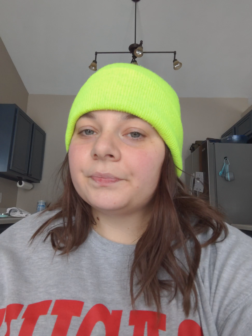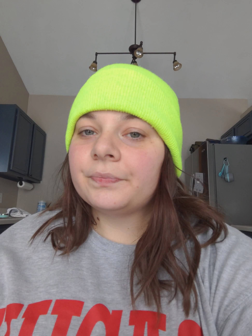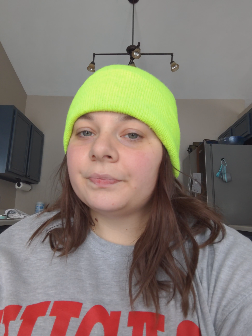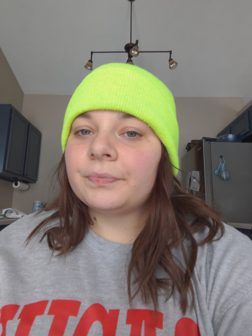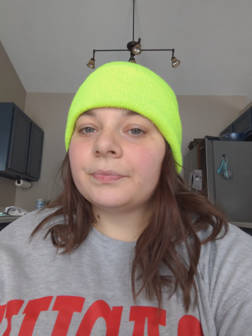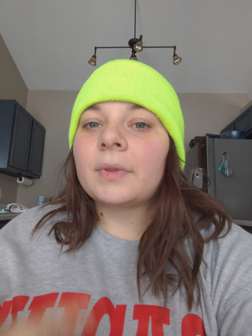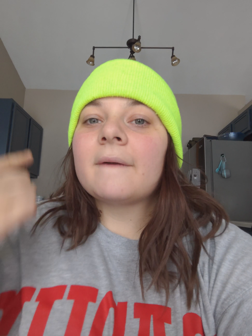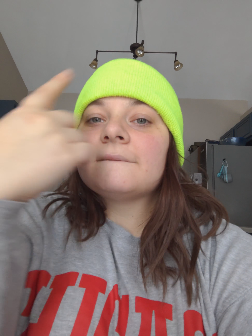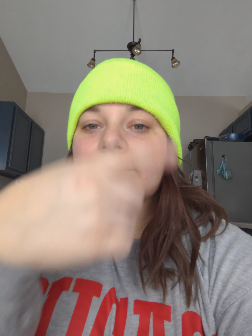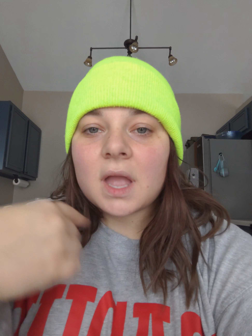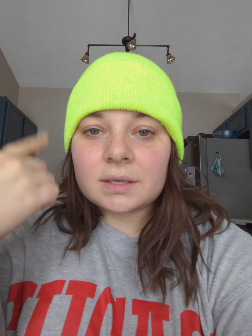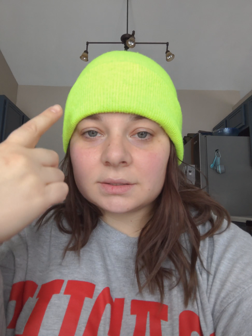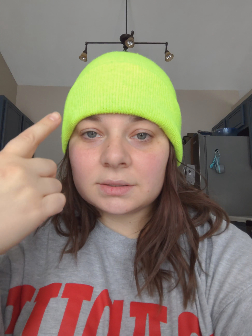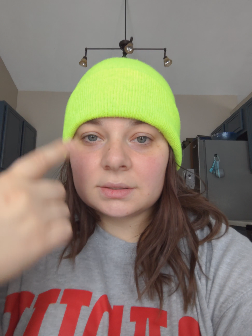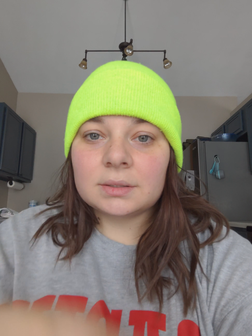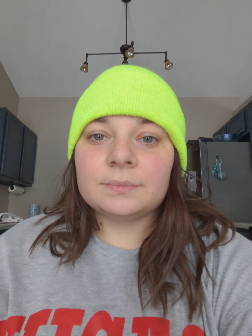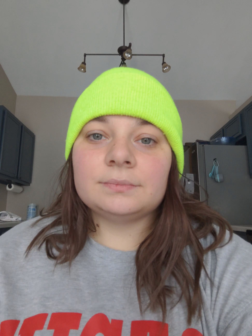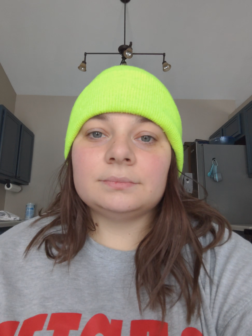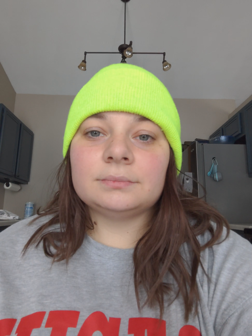face